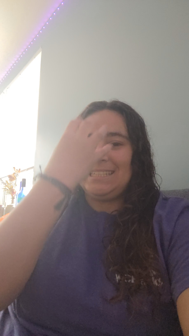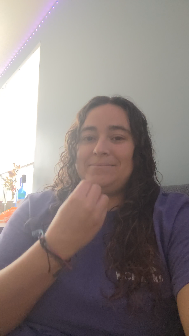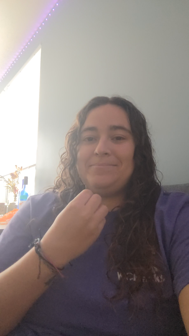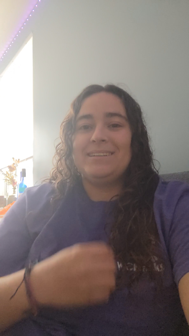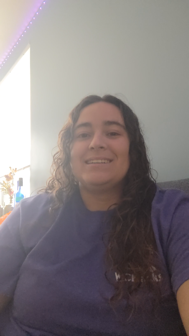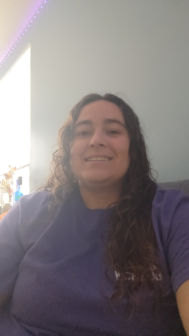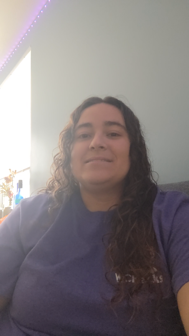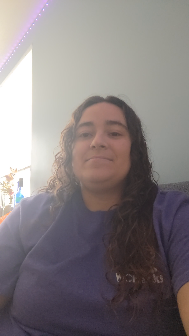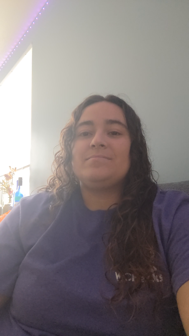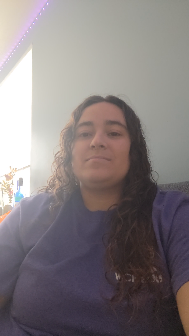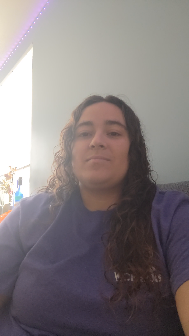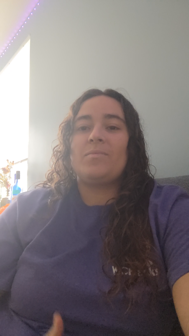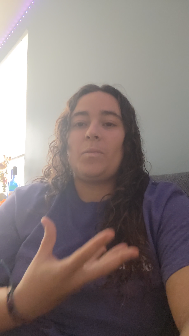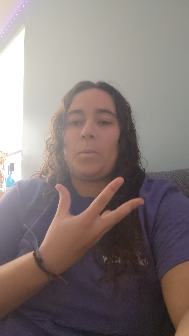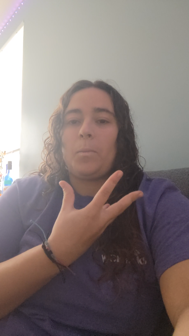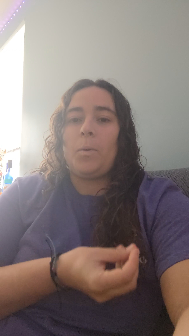poor